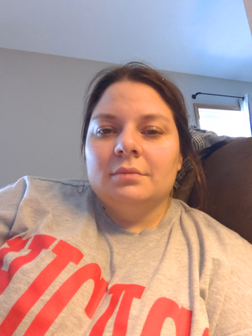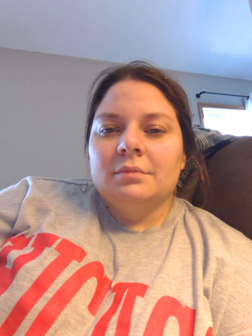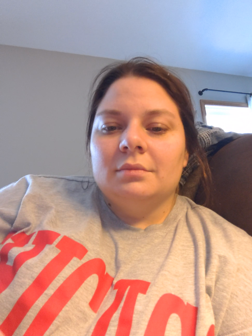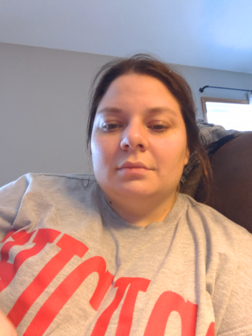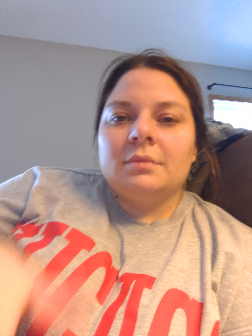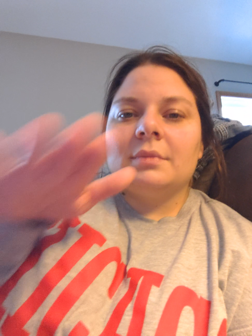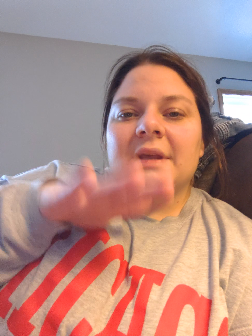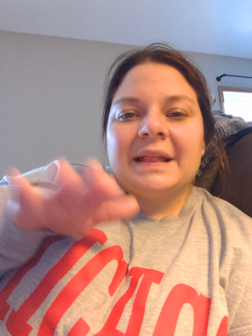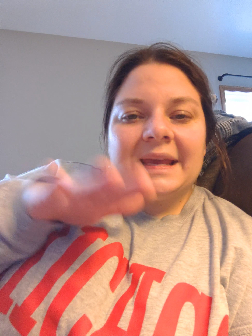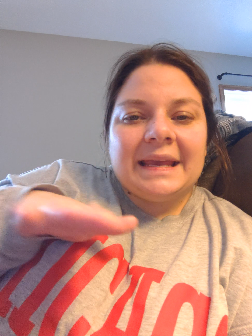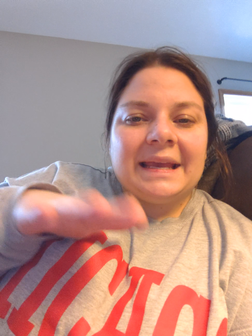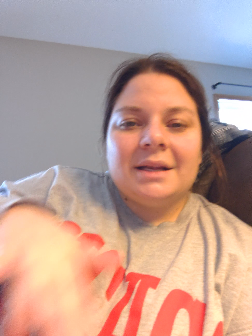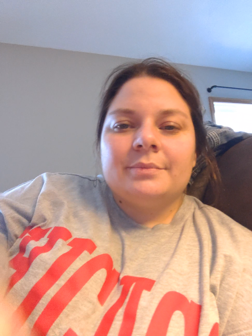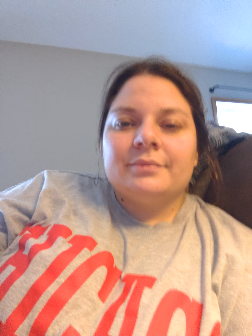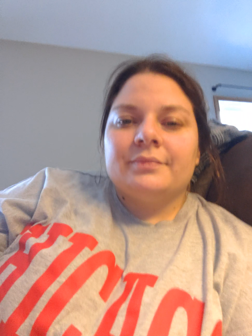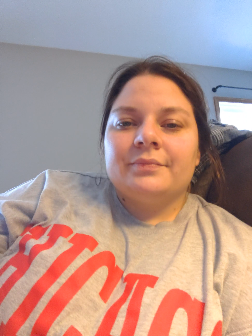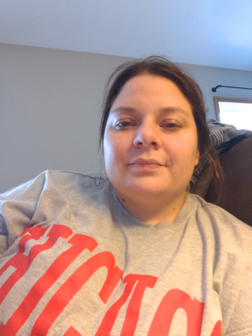clean